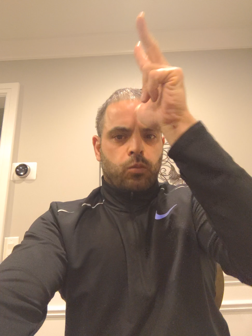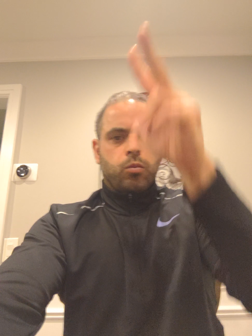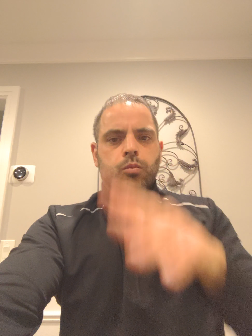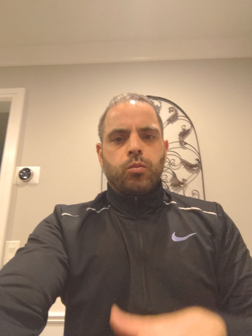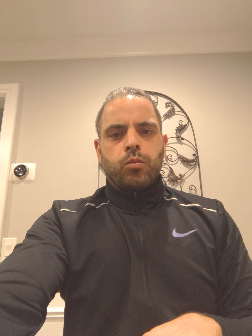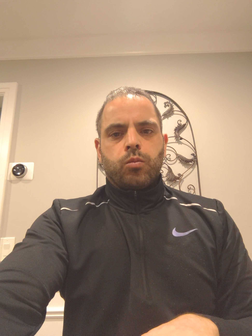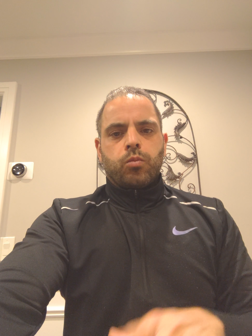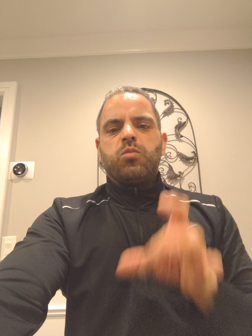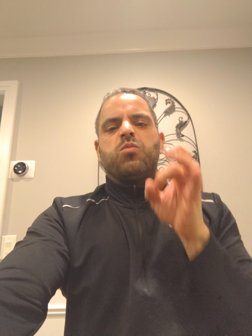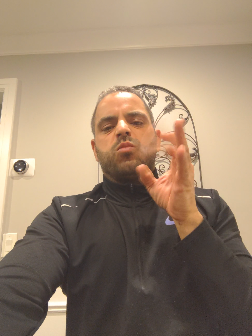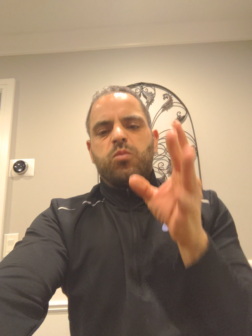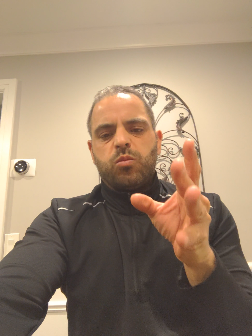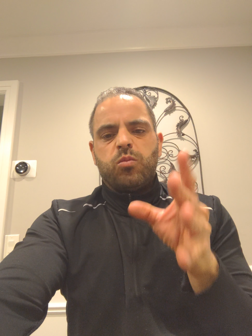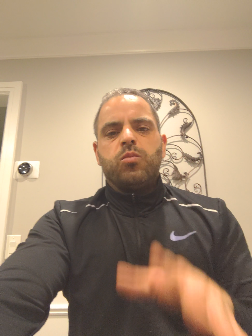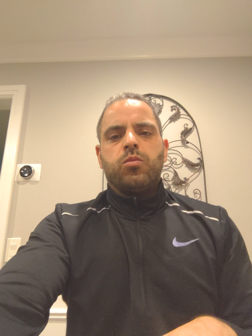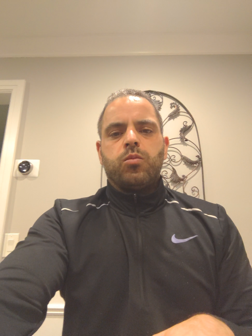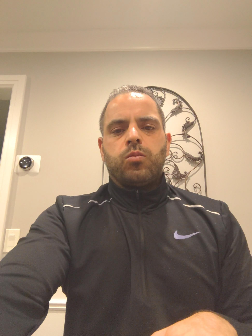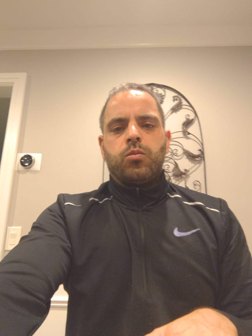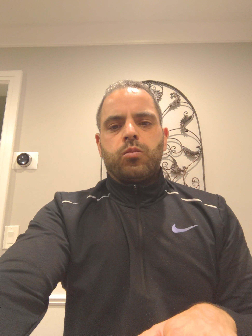hate